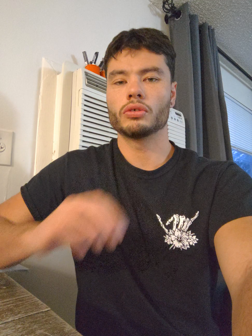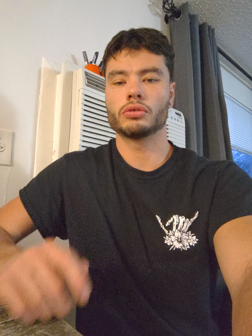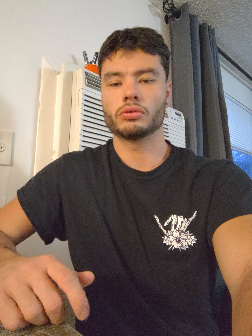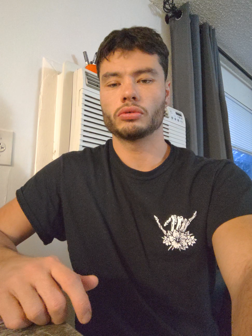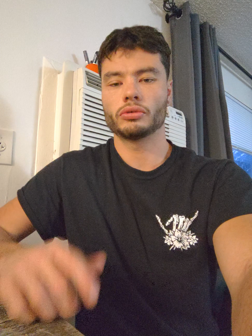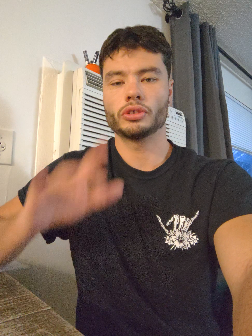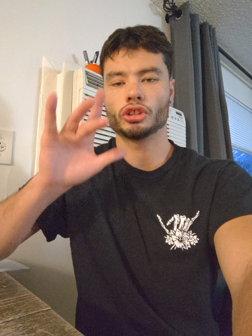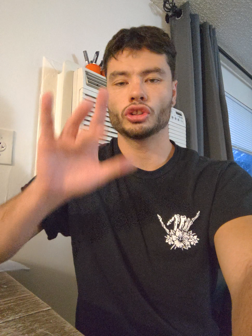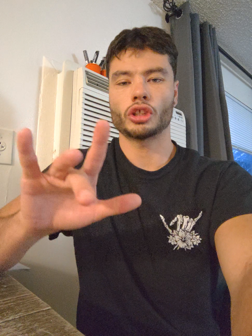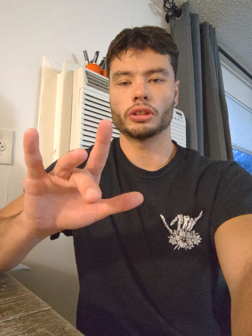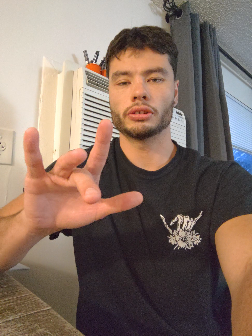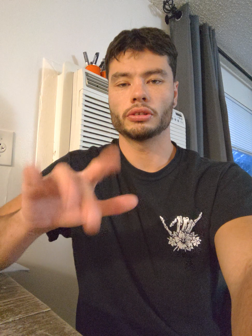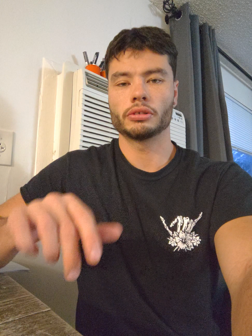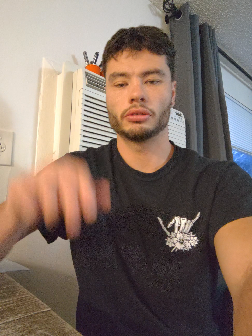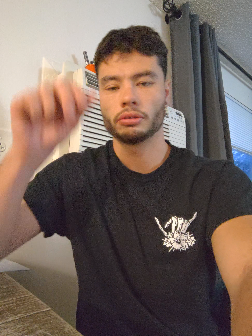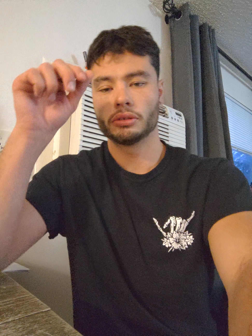touch